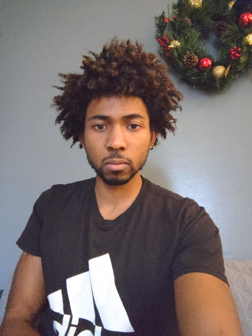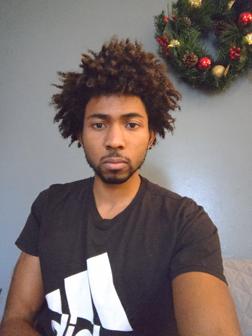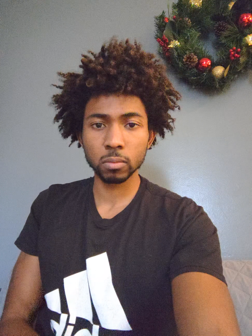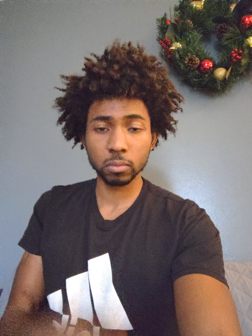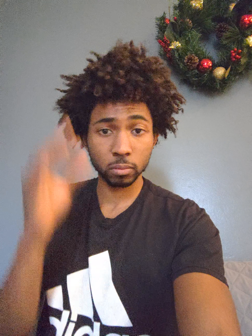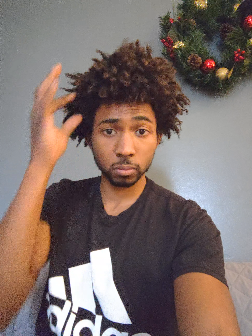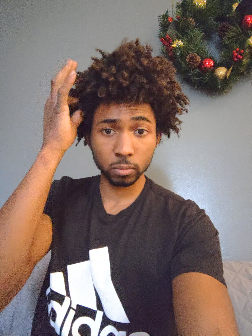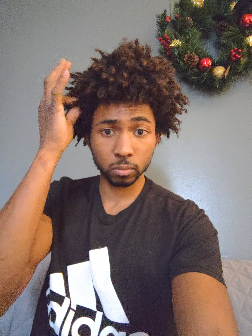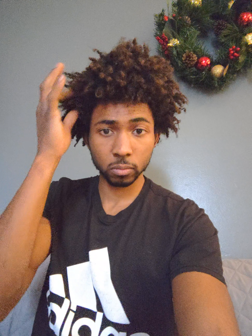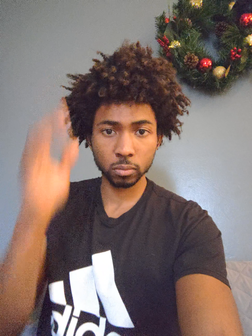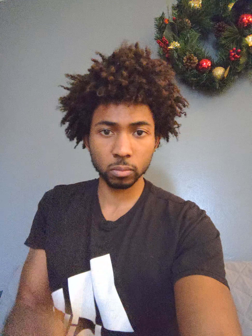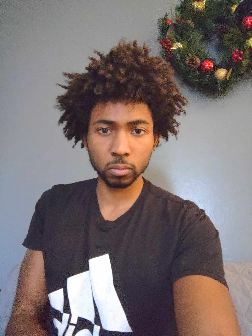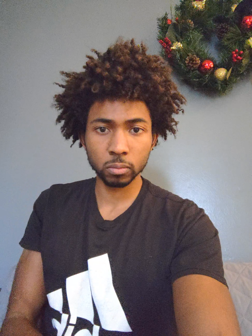hair